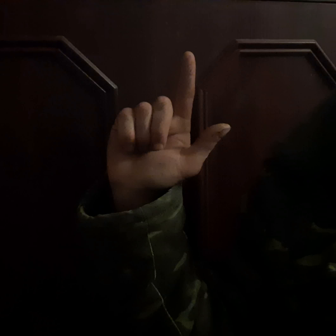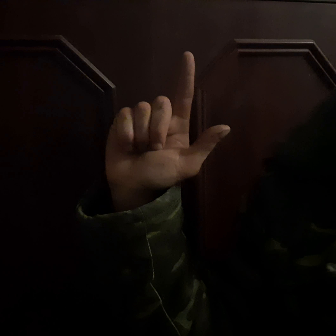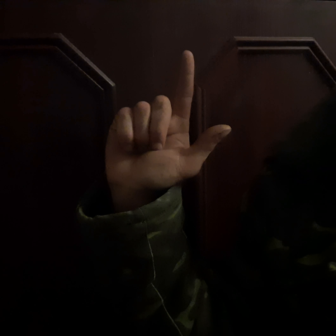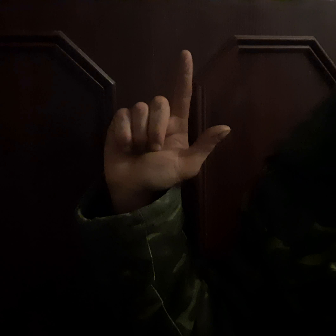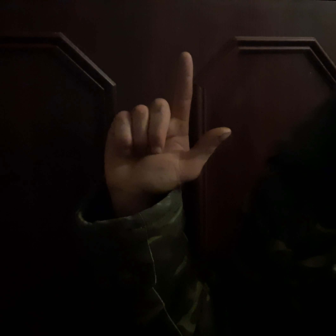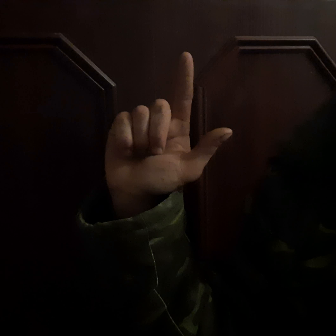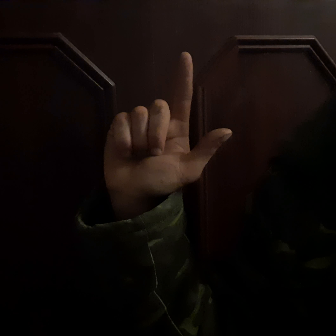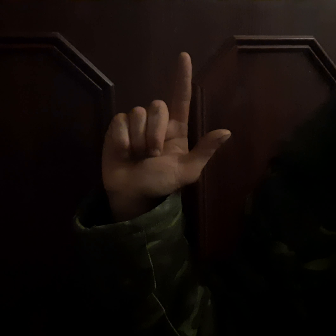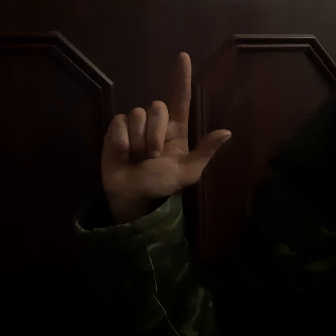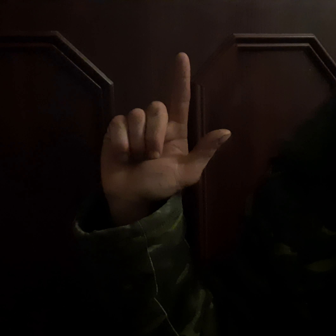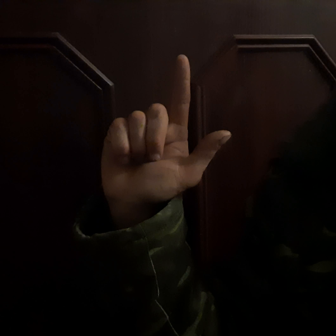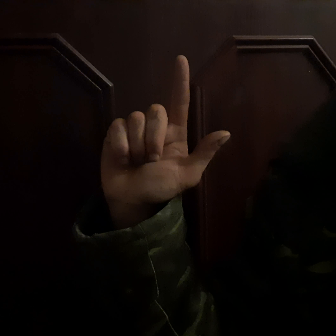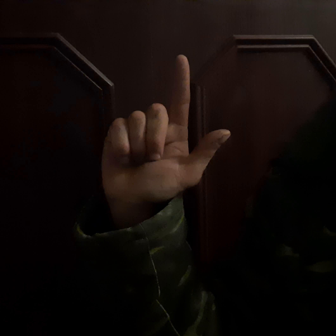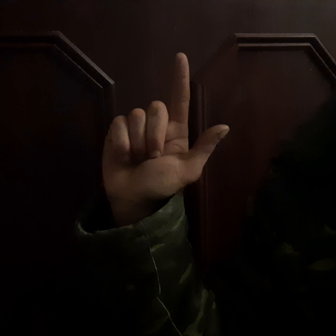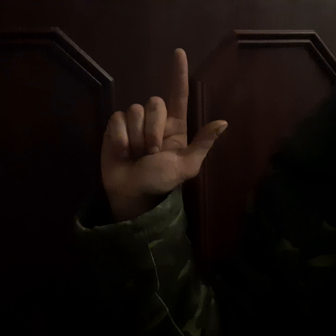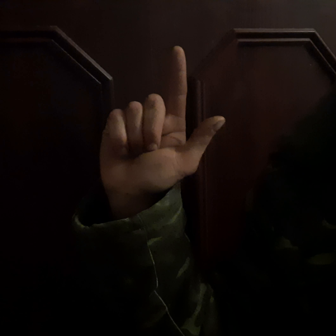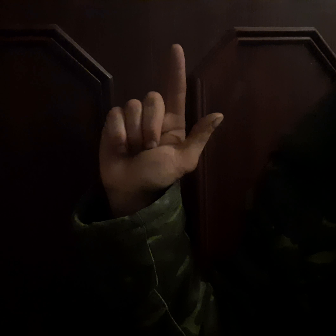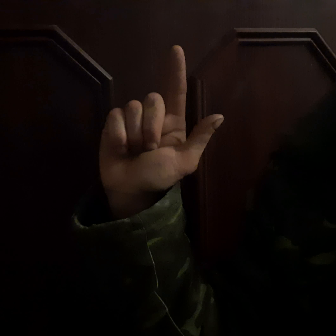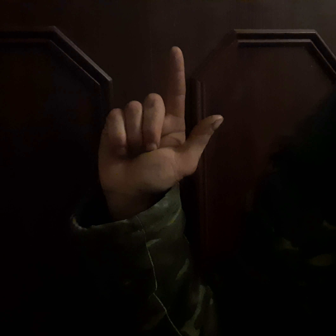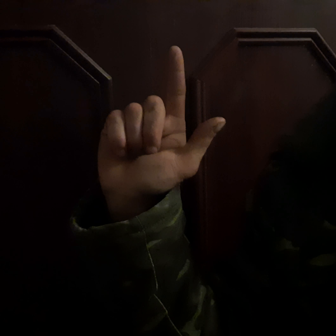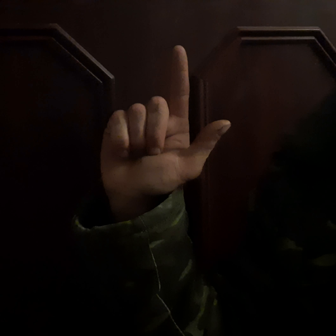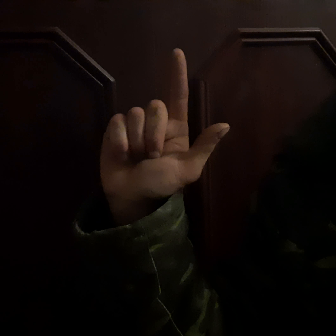Ь